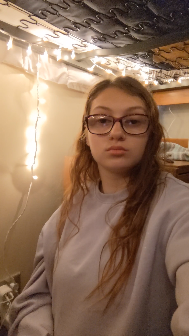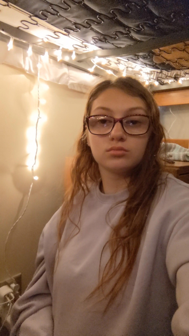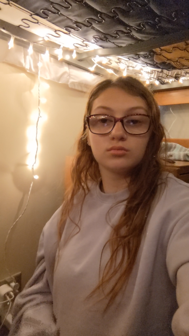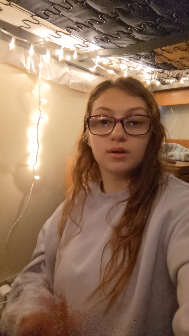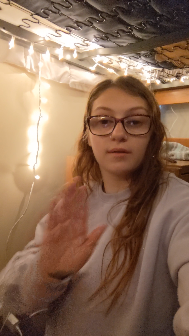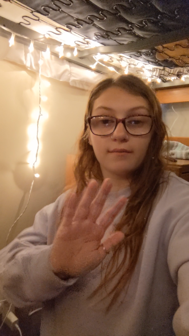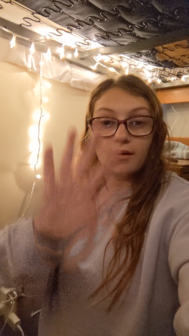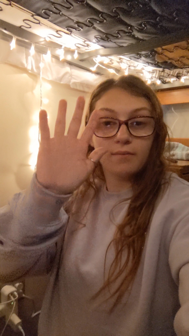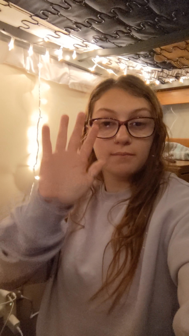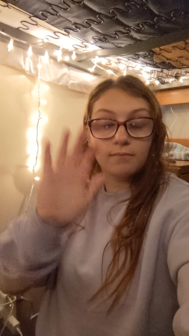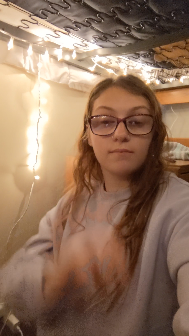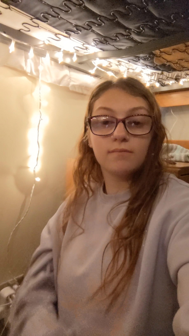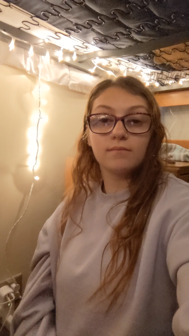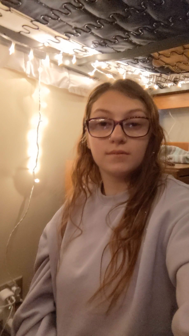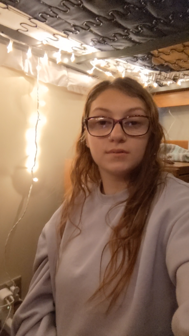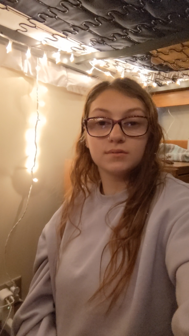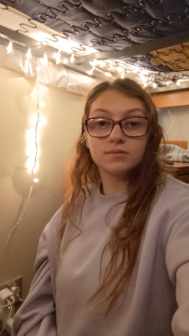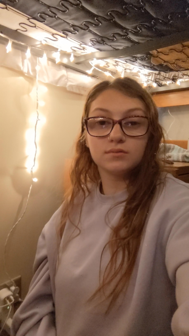give me five